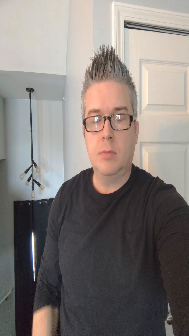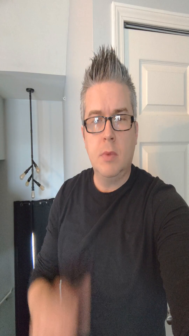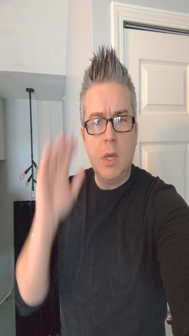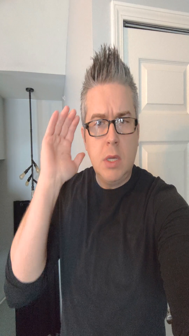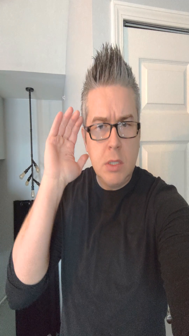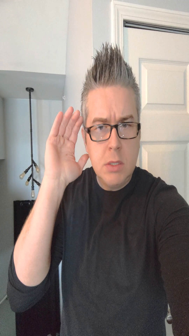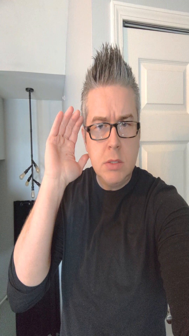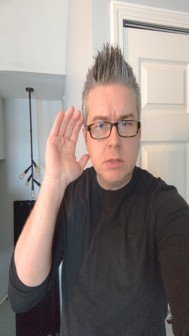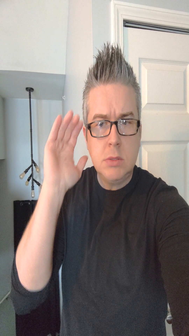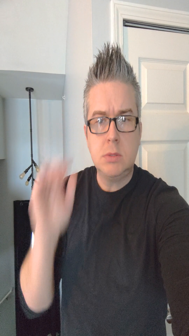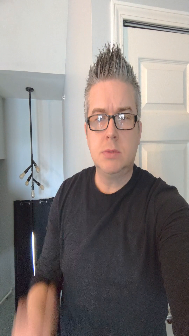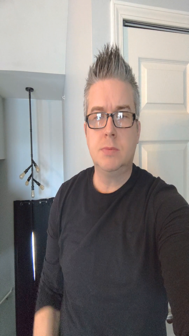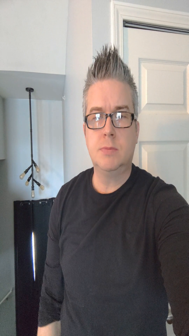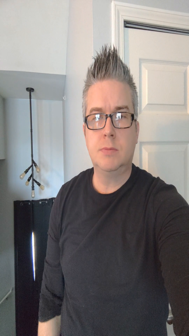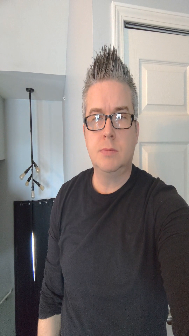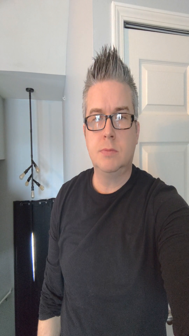listen